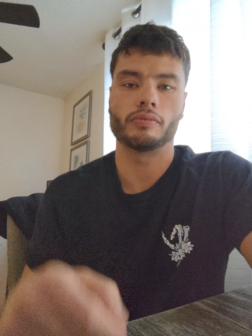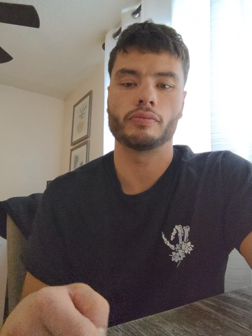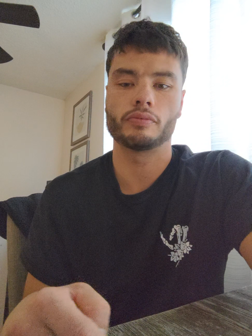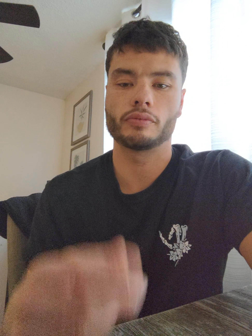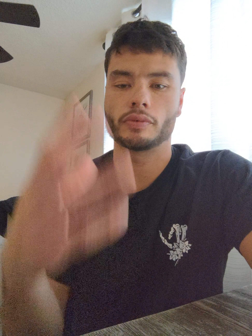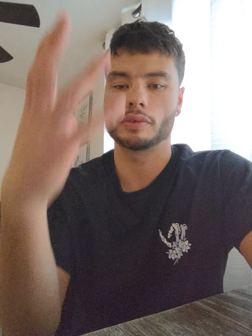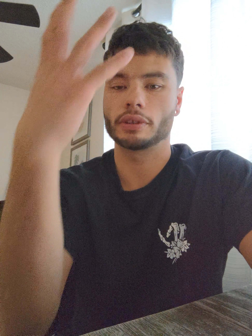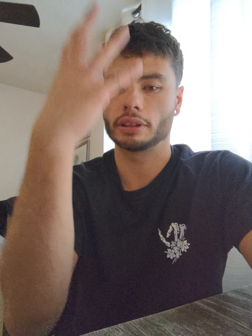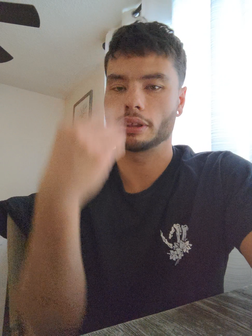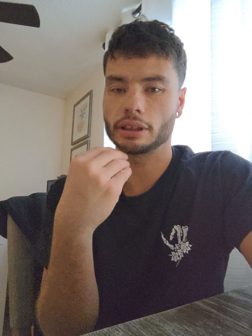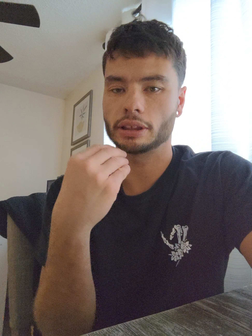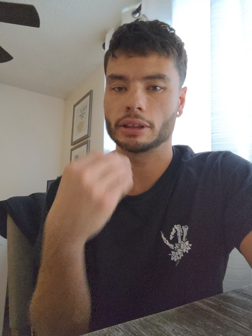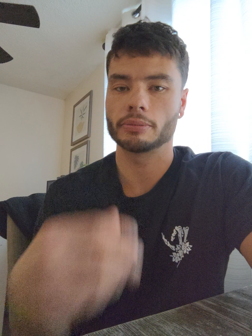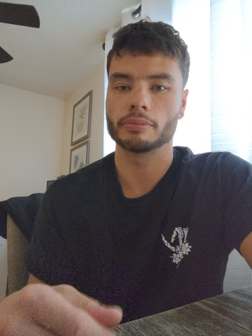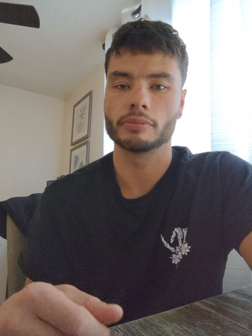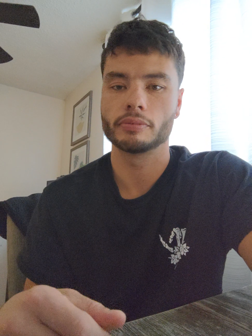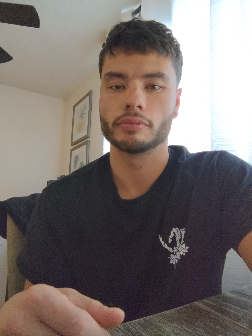sleep